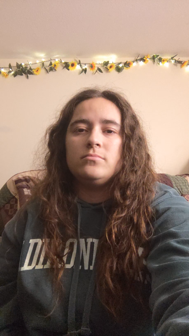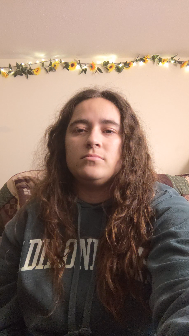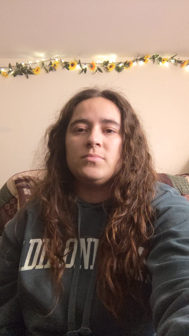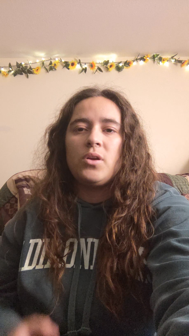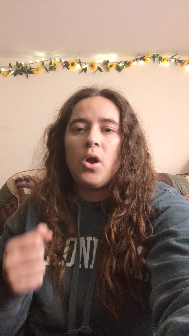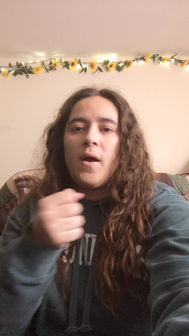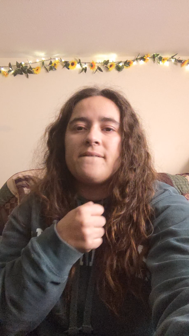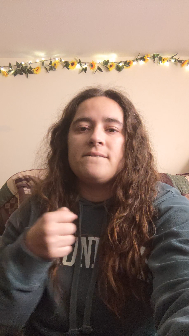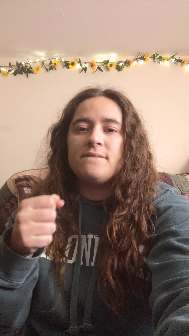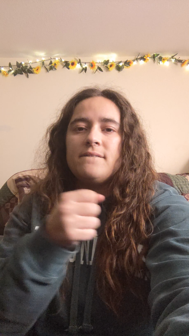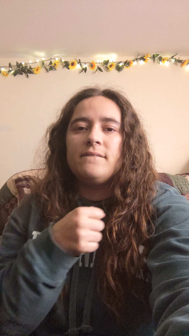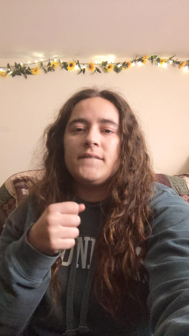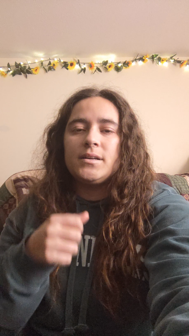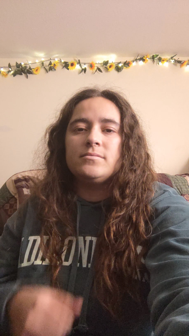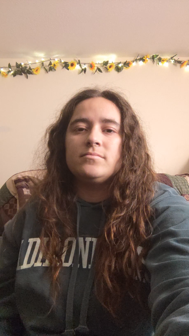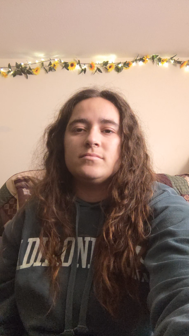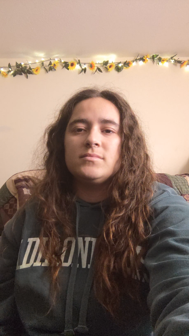coffee